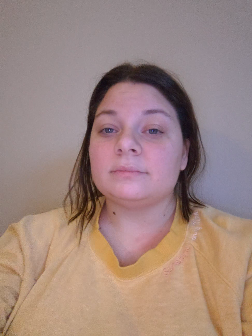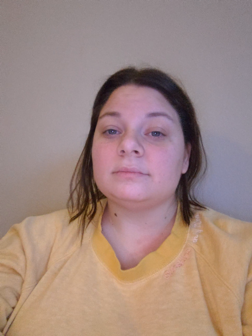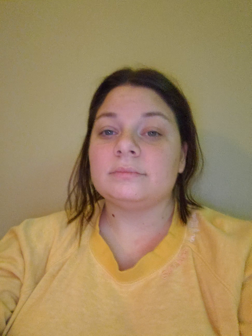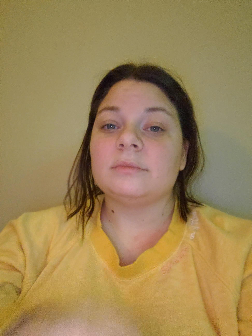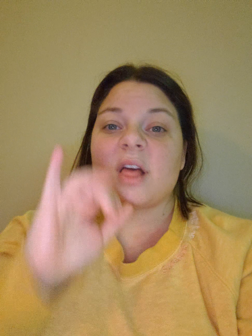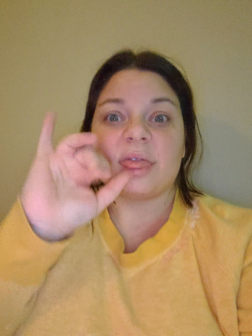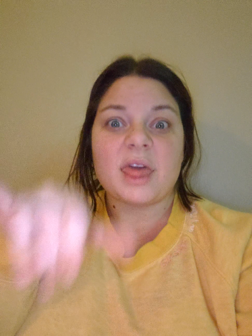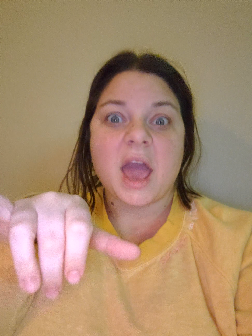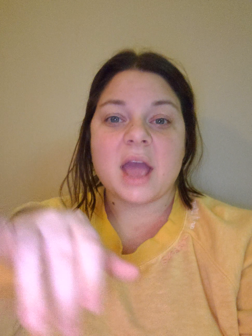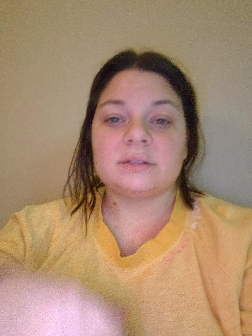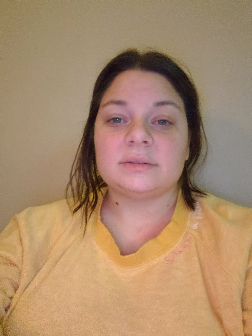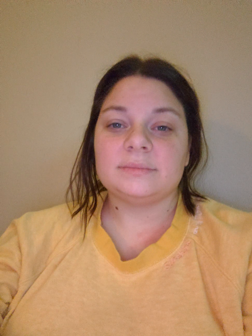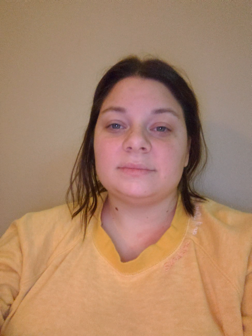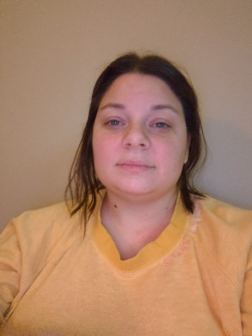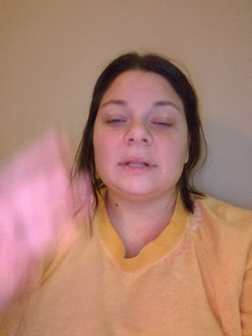that